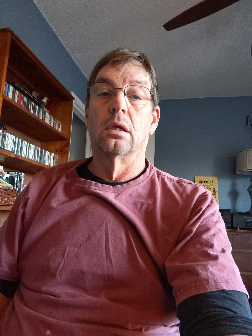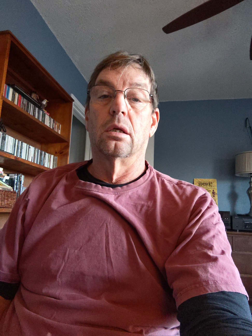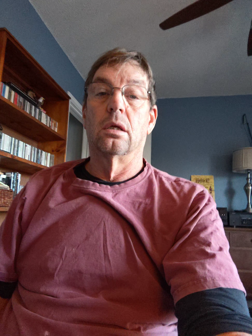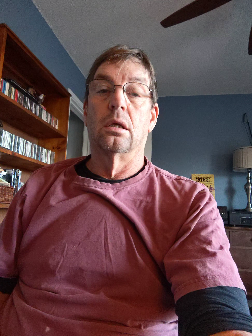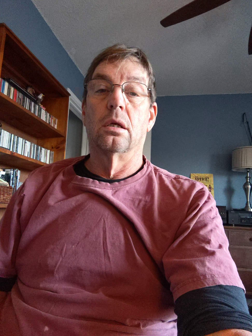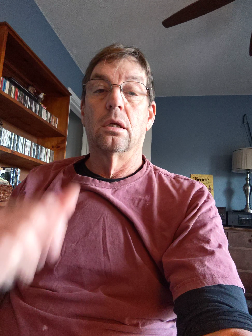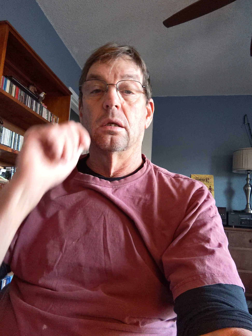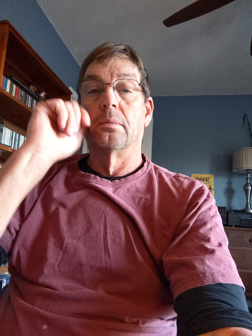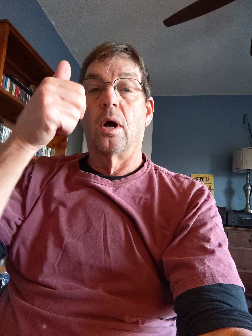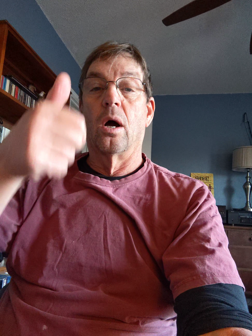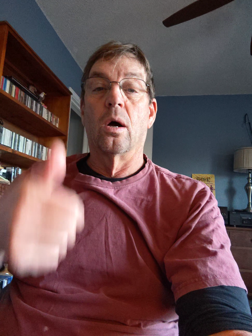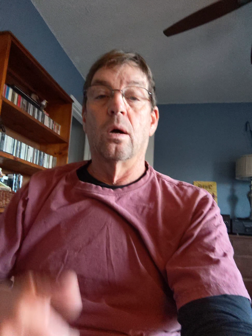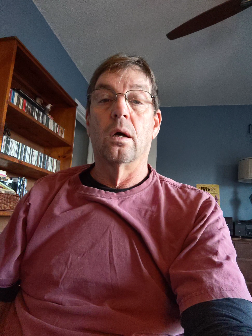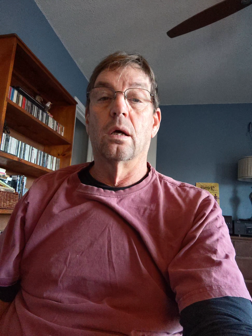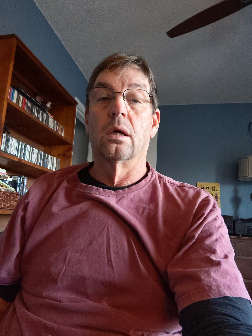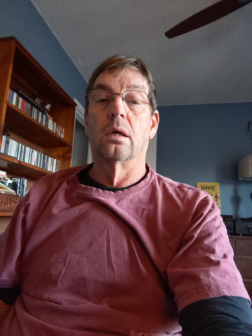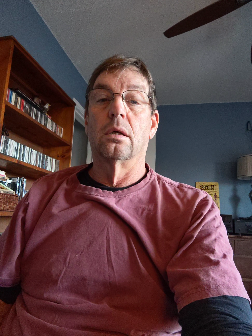tomorrow